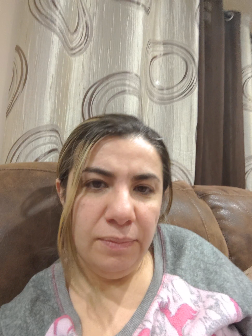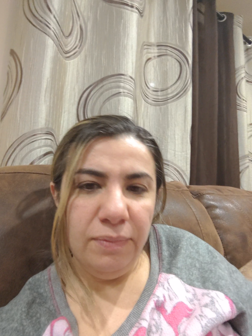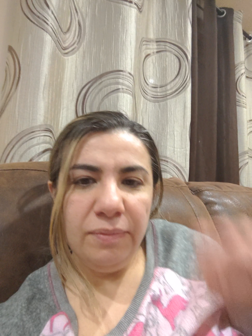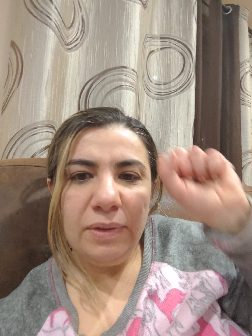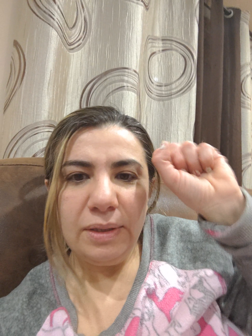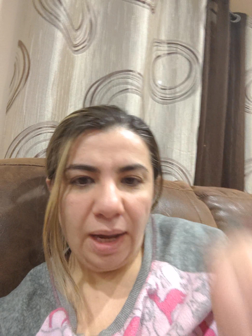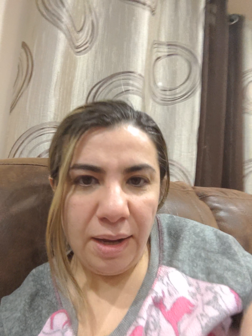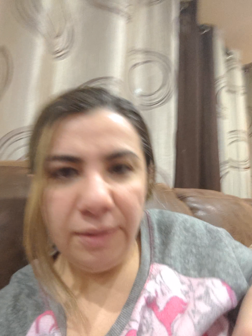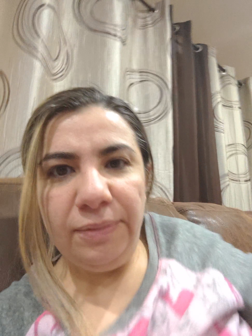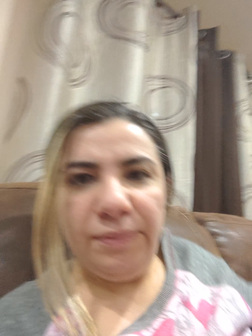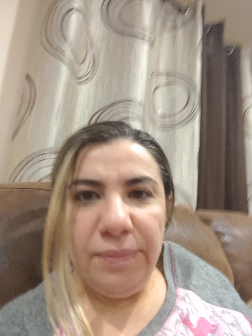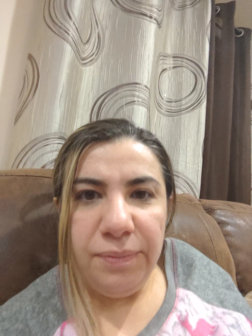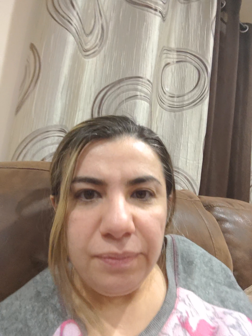can